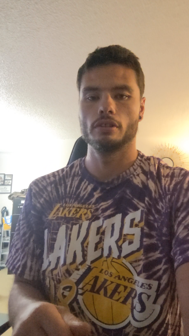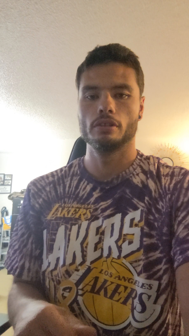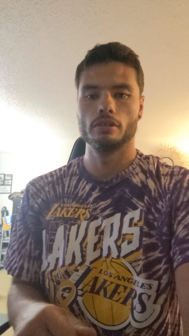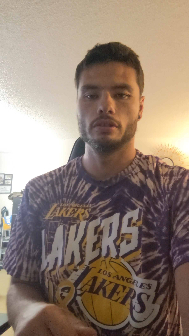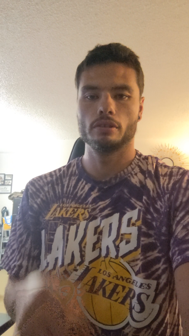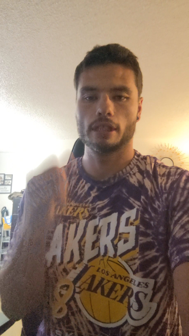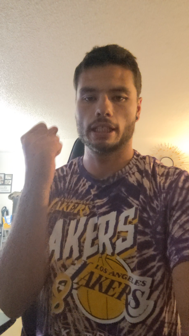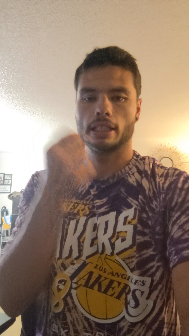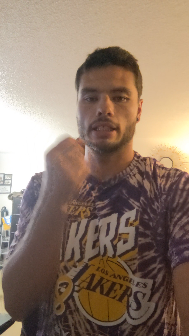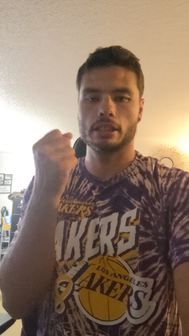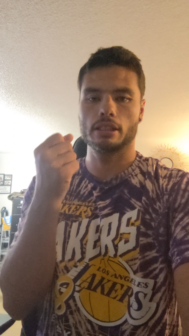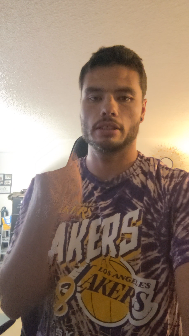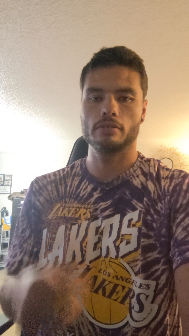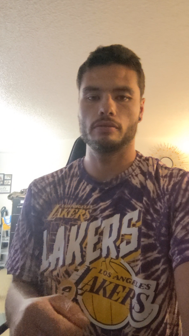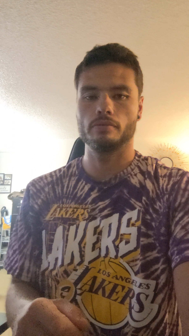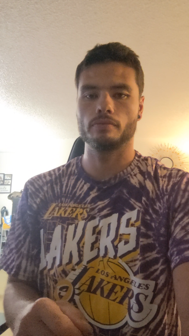hit